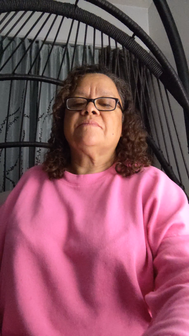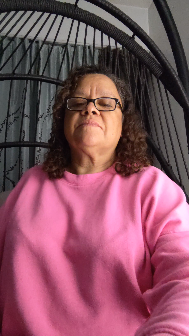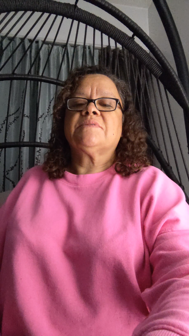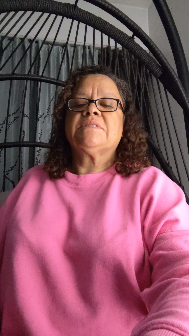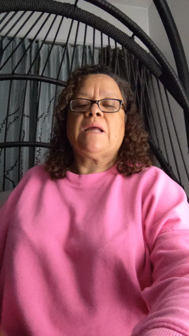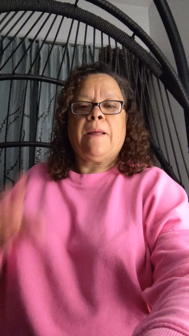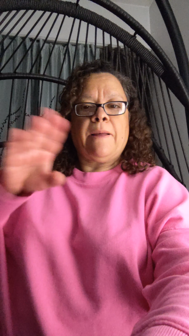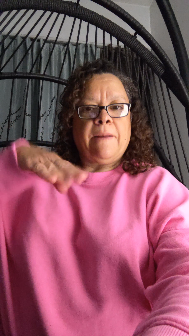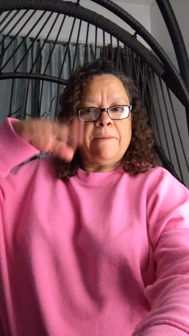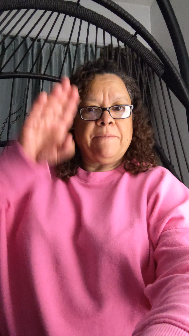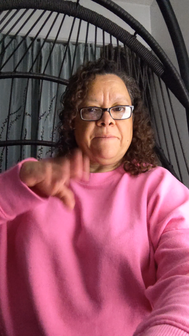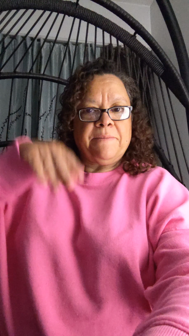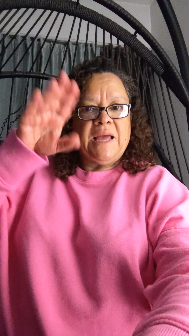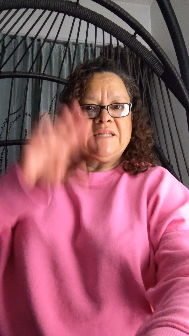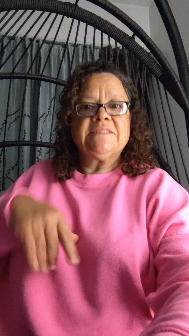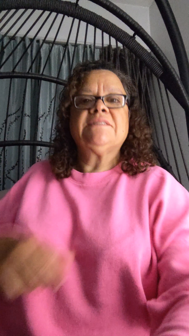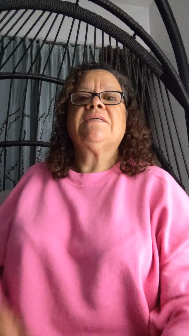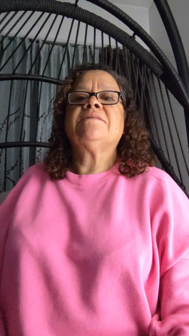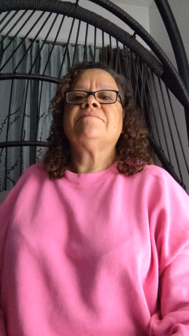paint